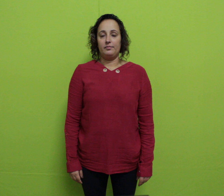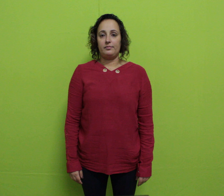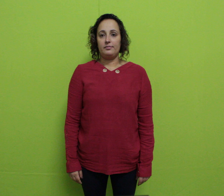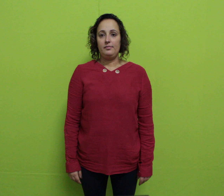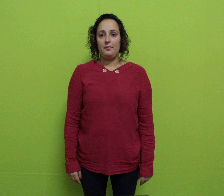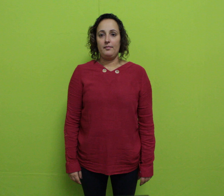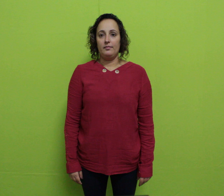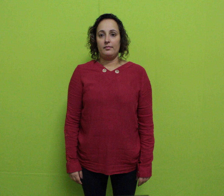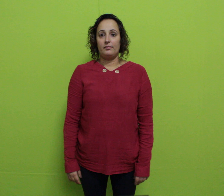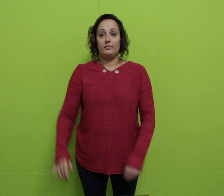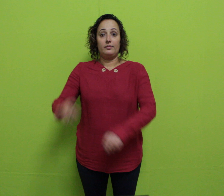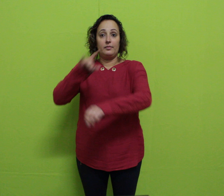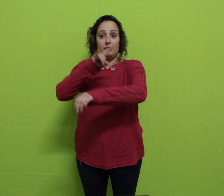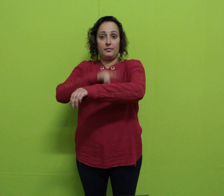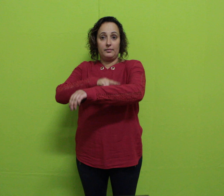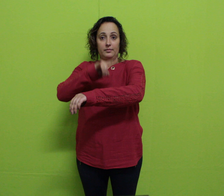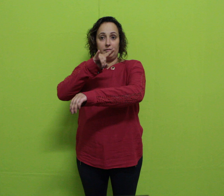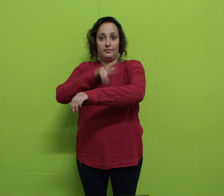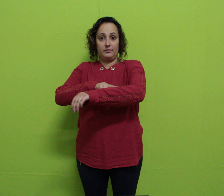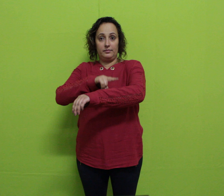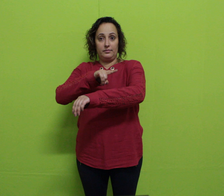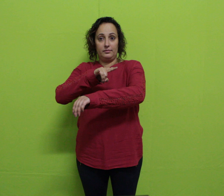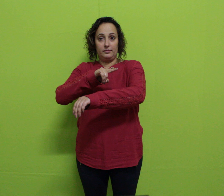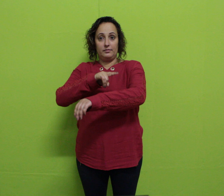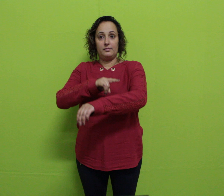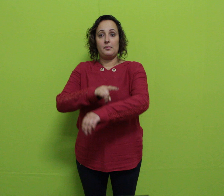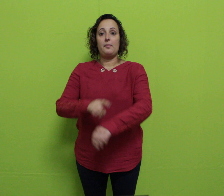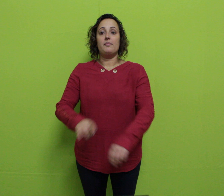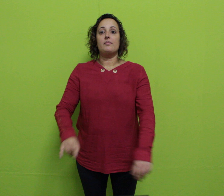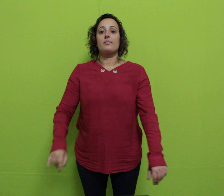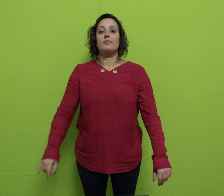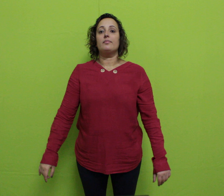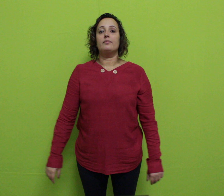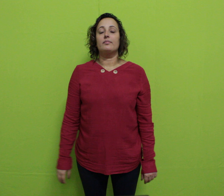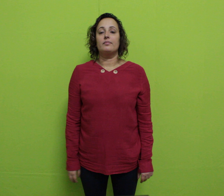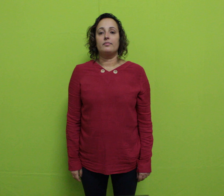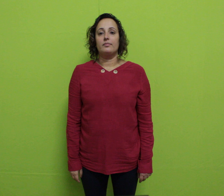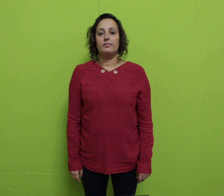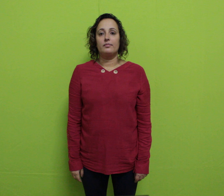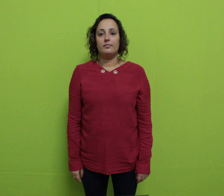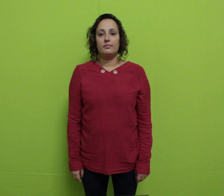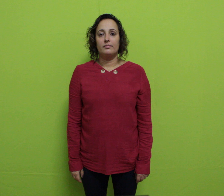banheiro